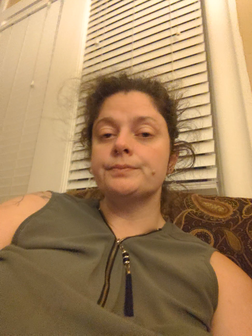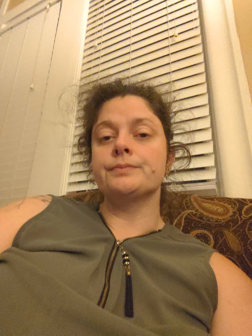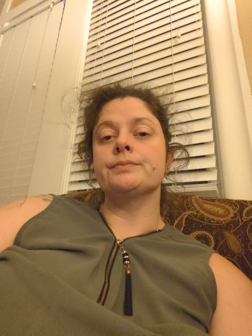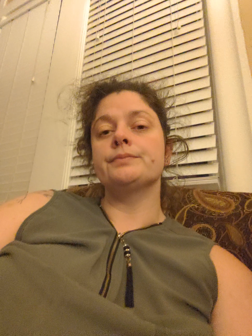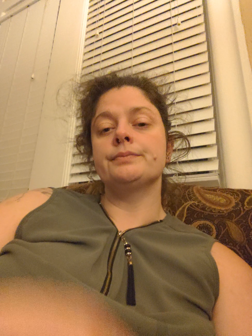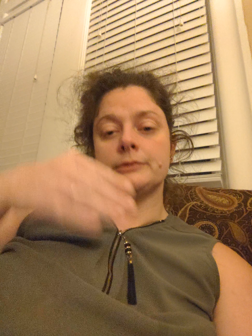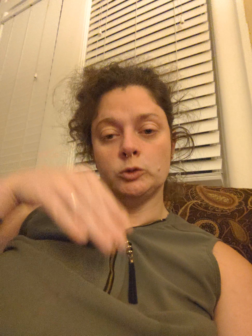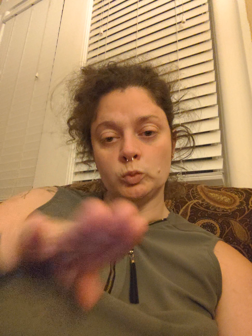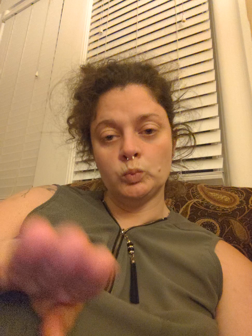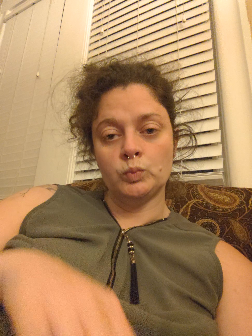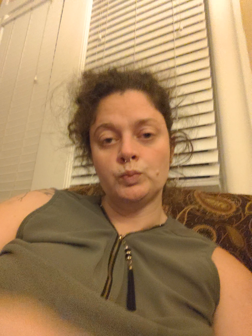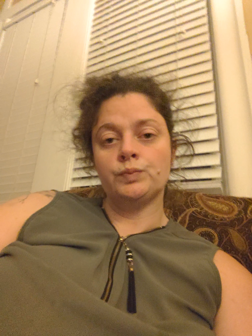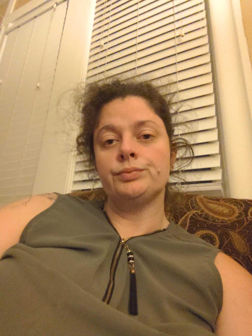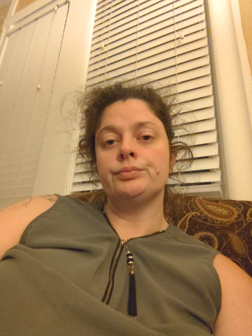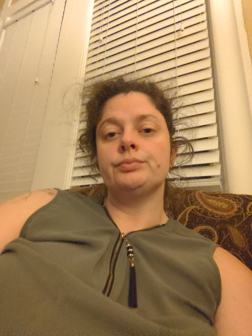into